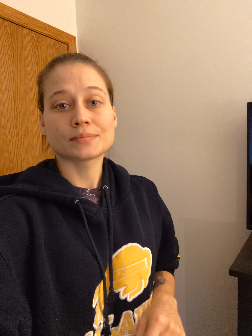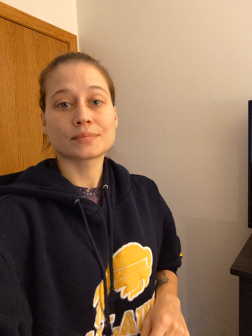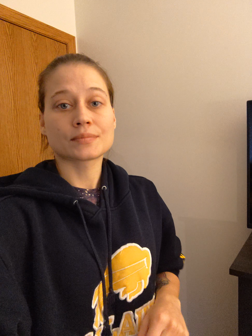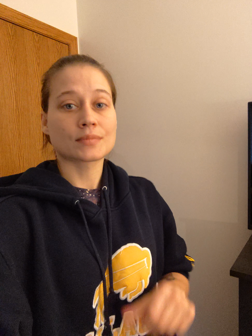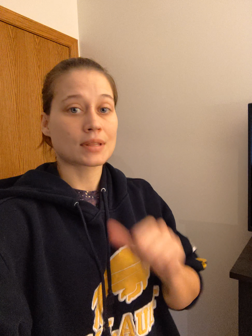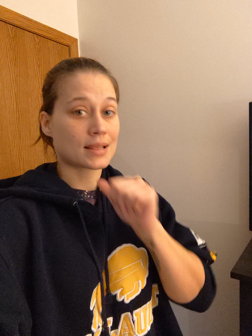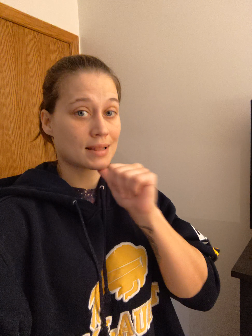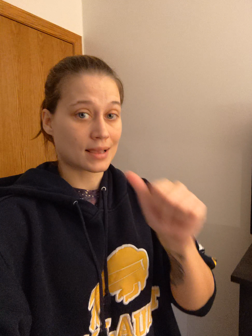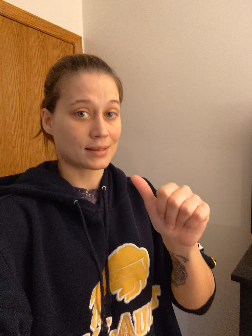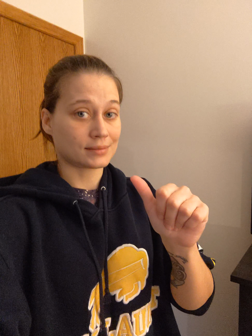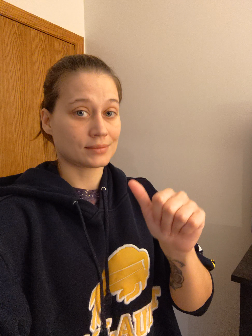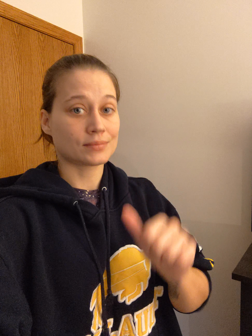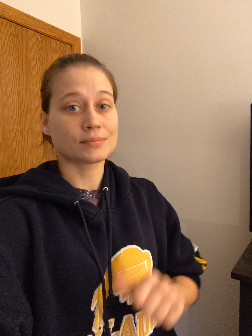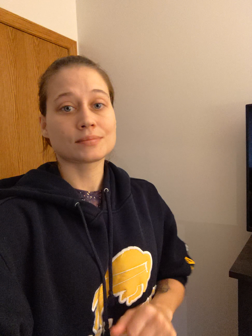not